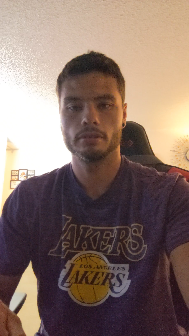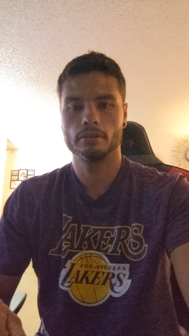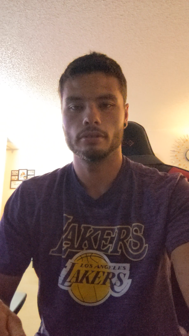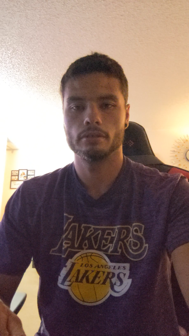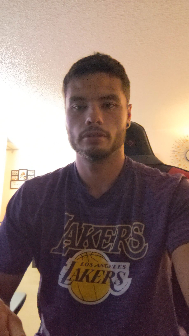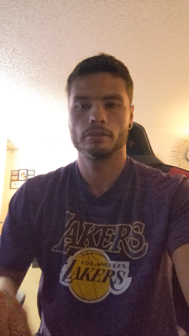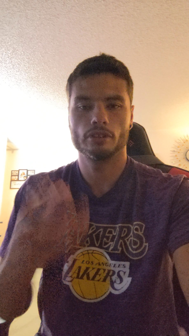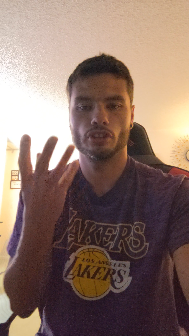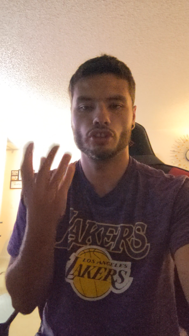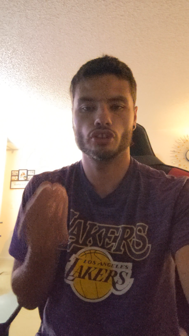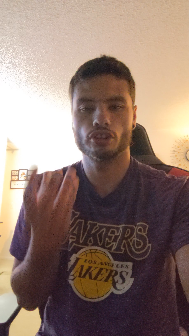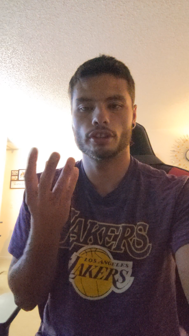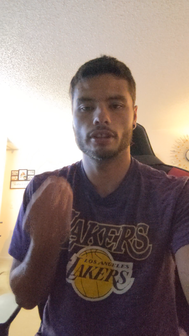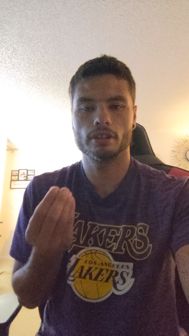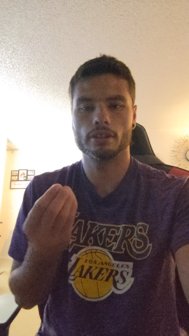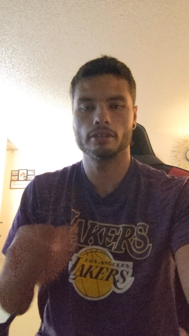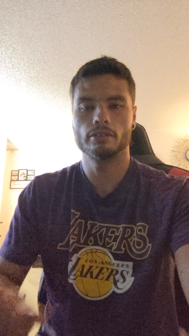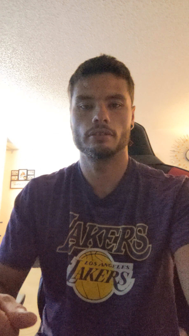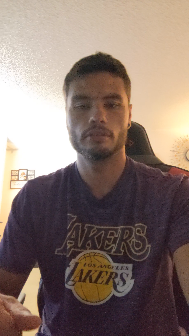gentle